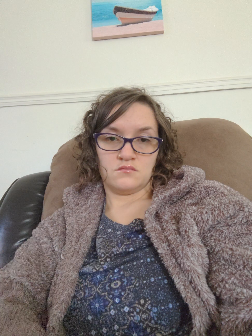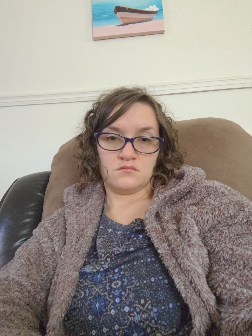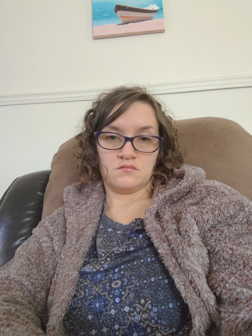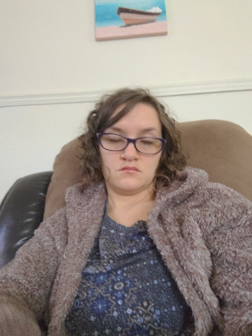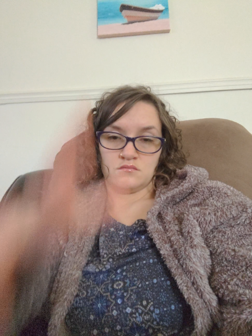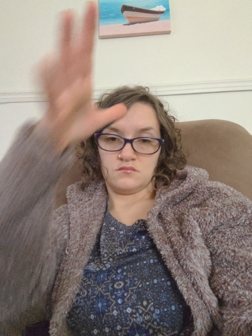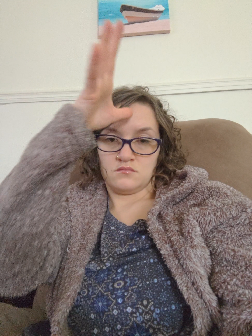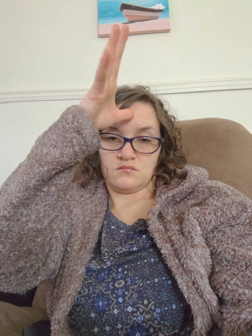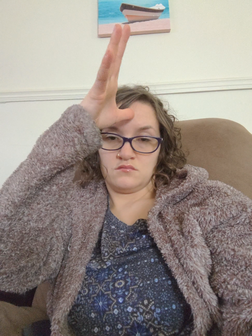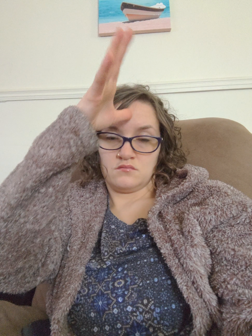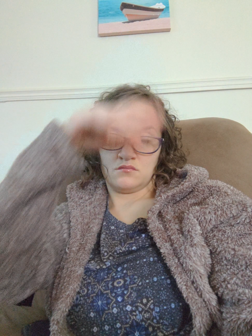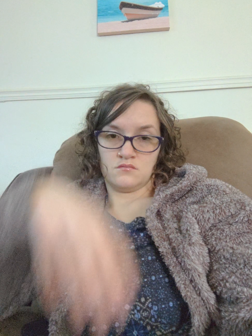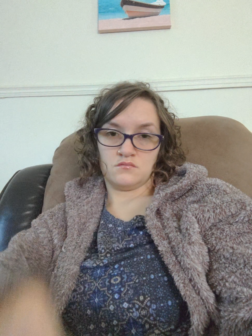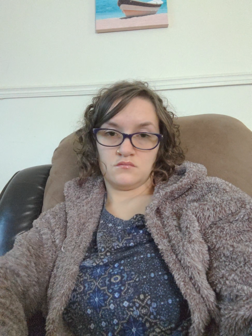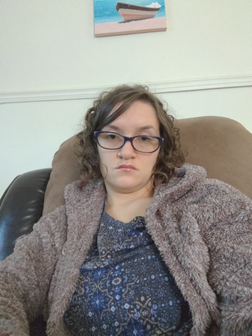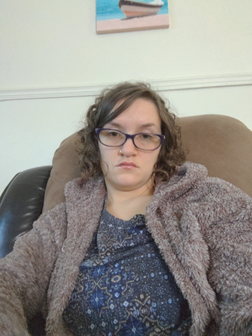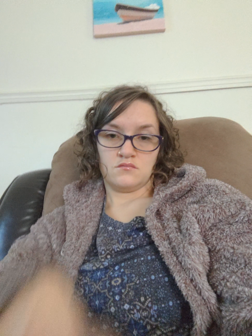dad